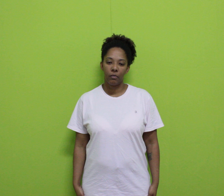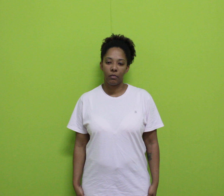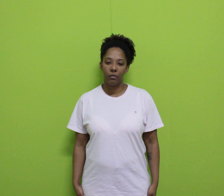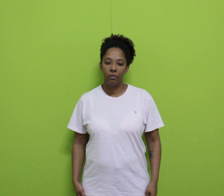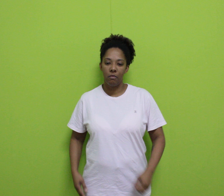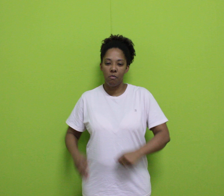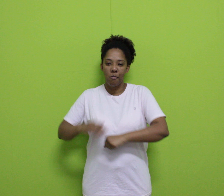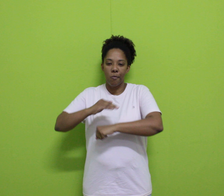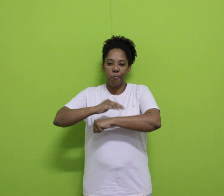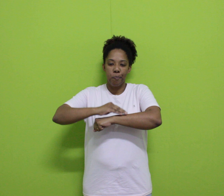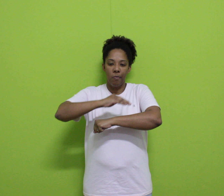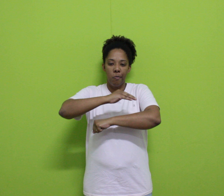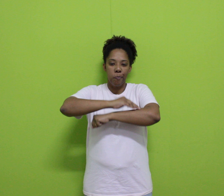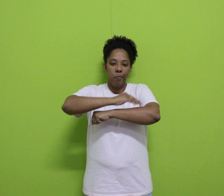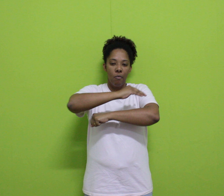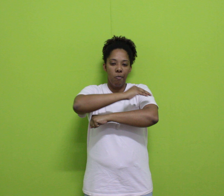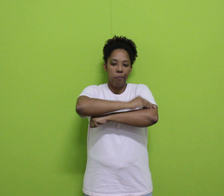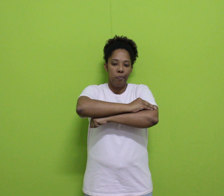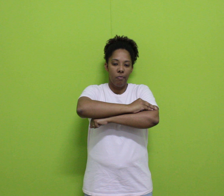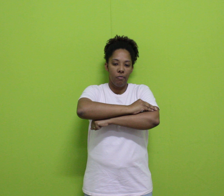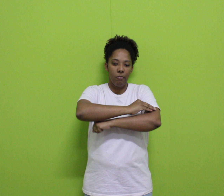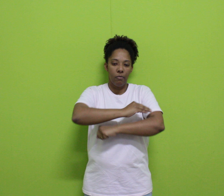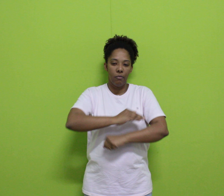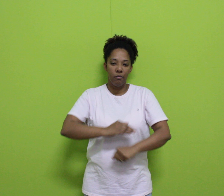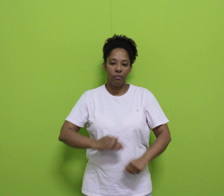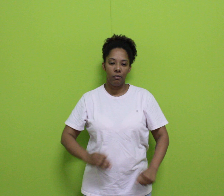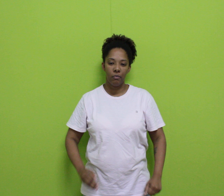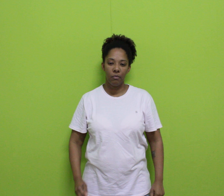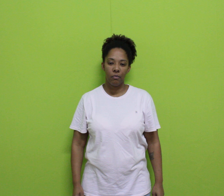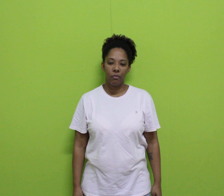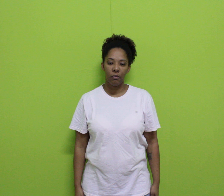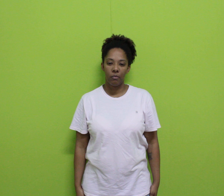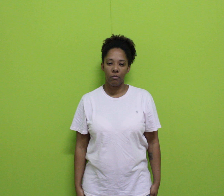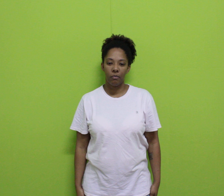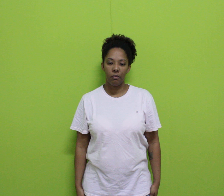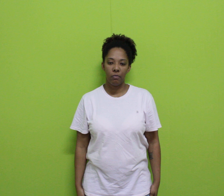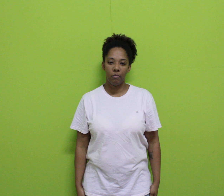sapo